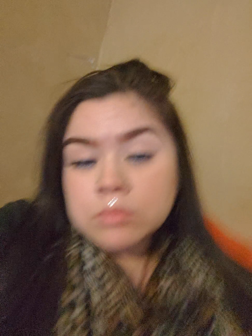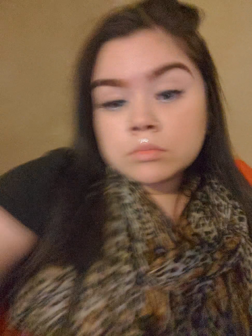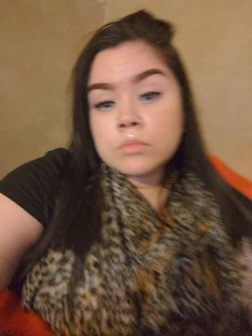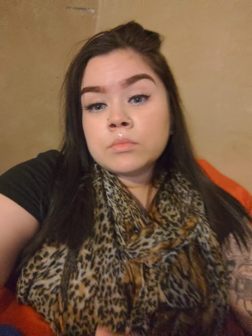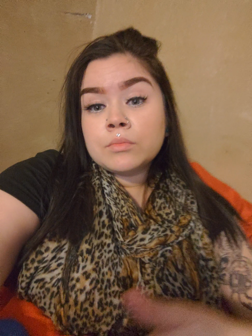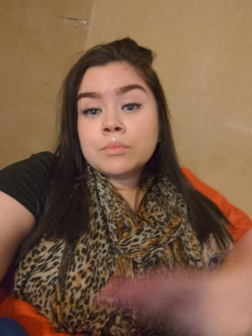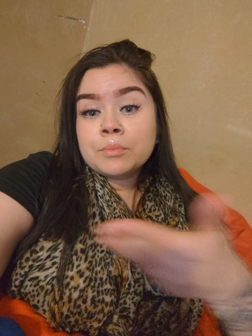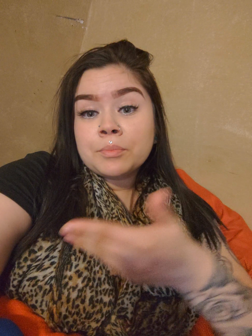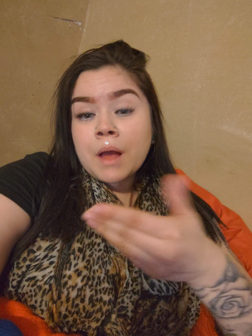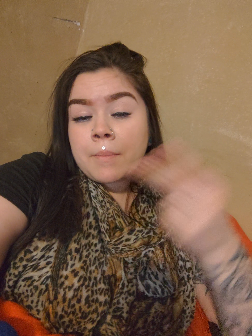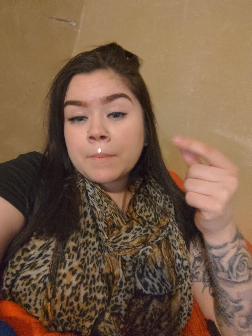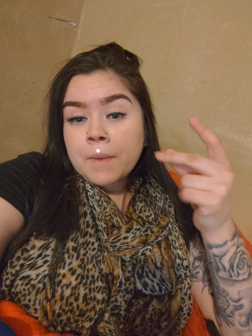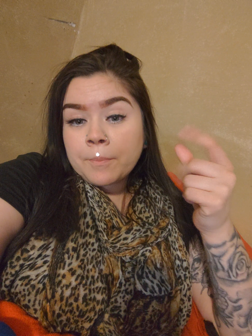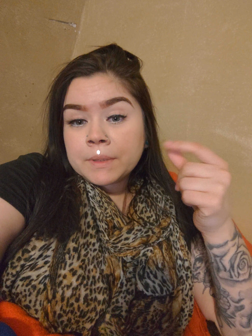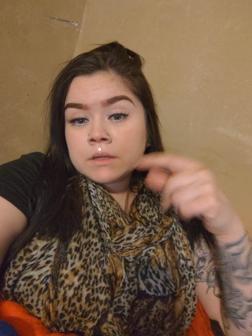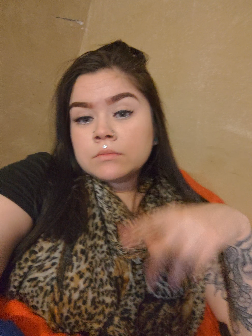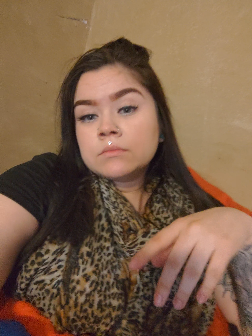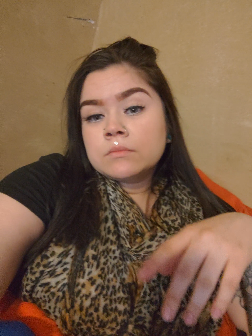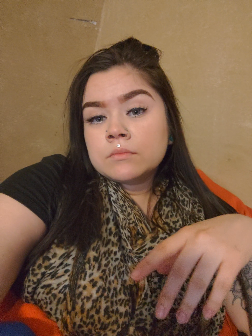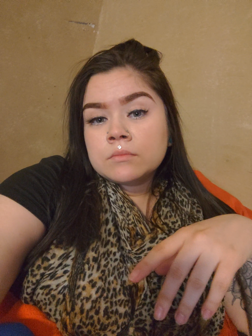puppy